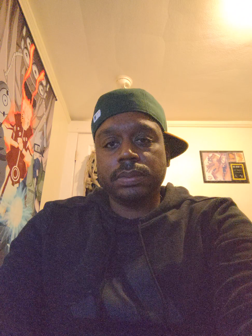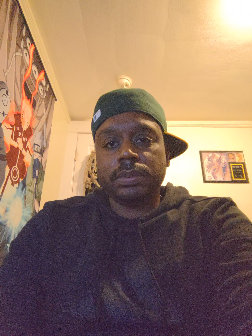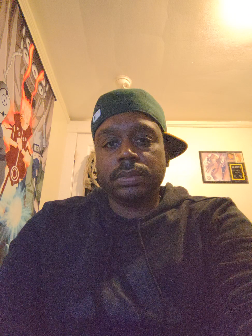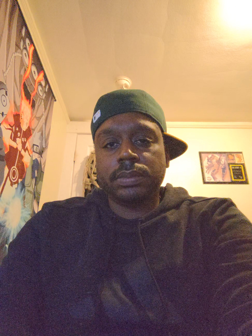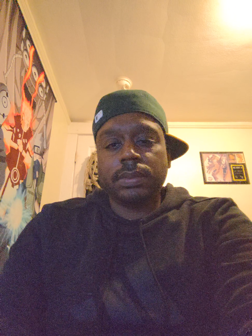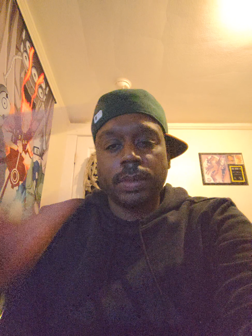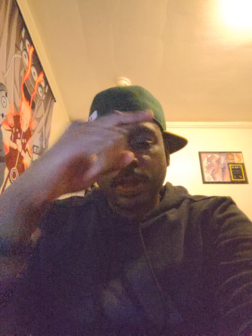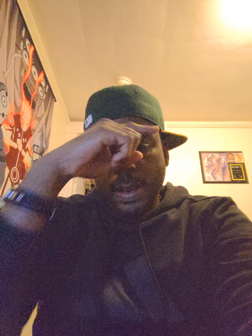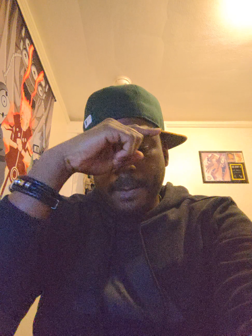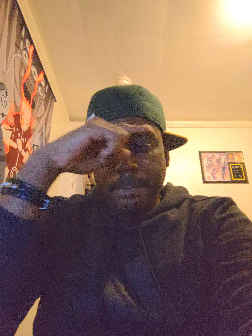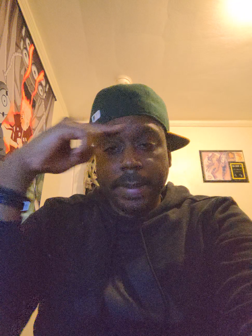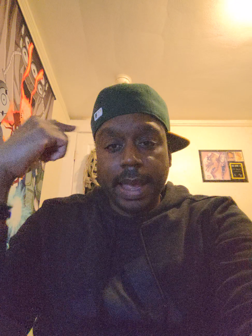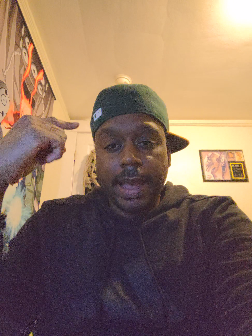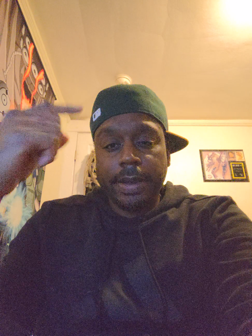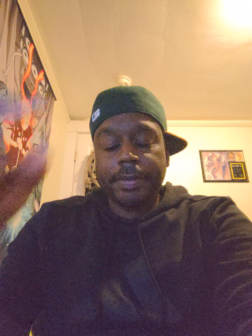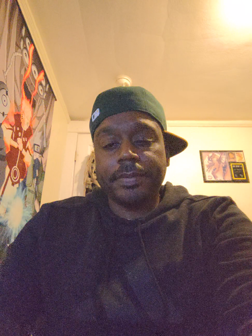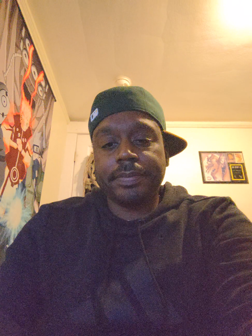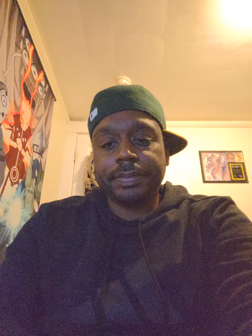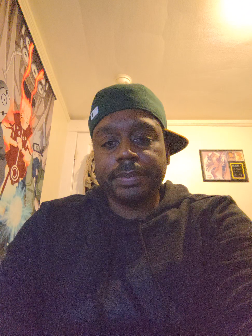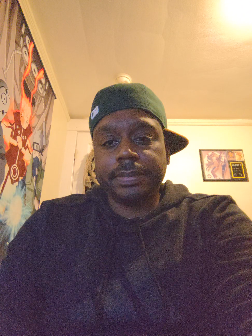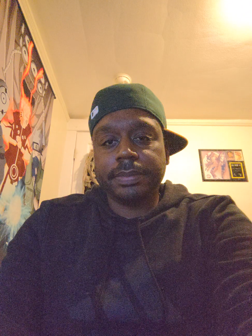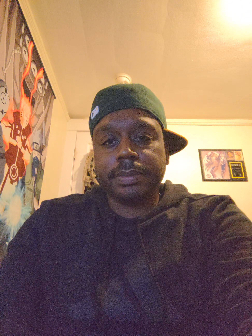black